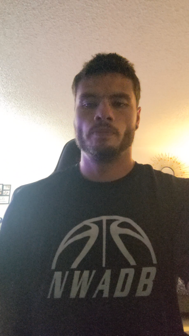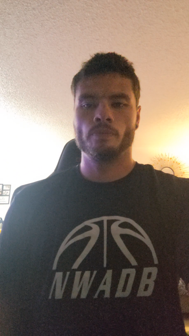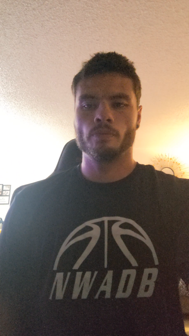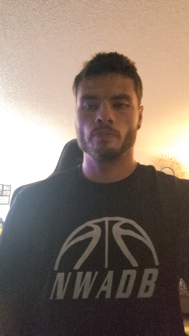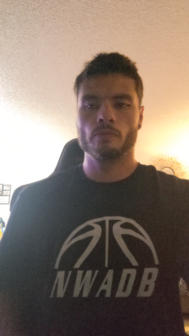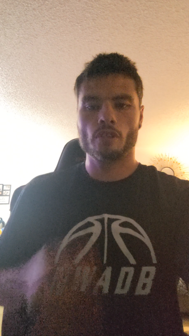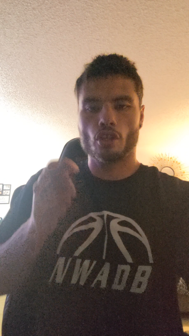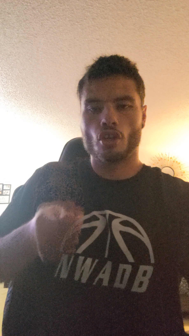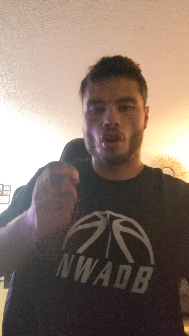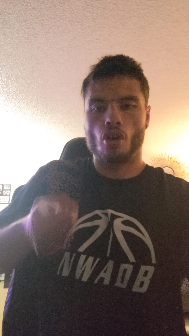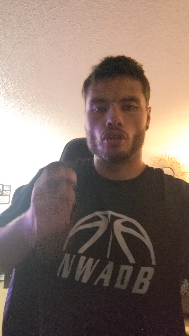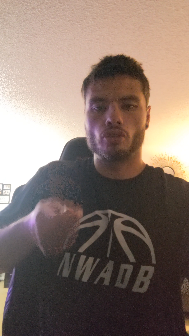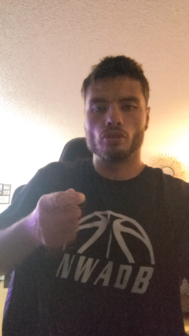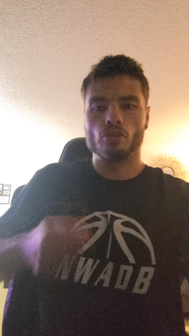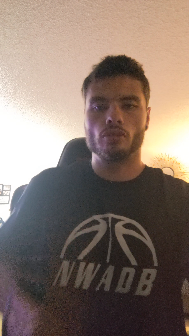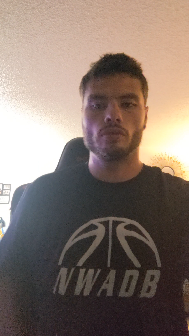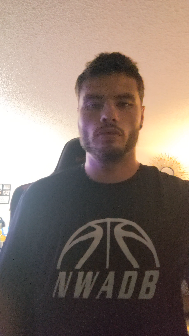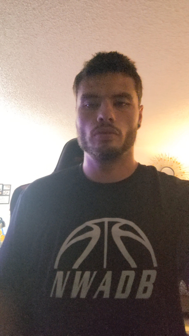cart